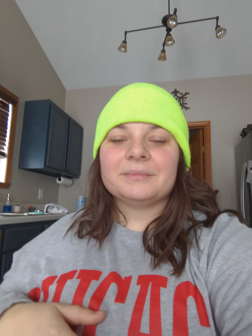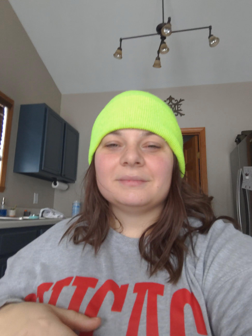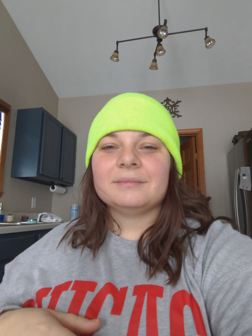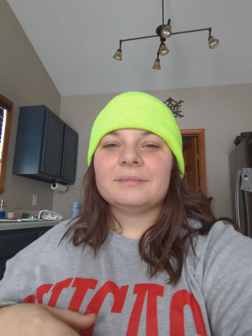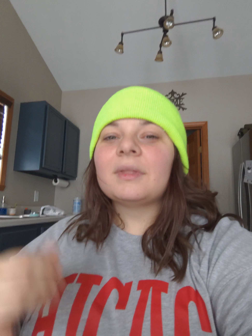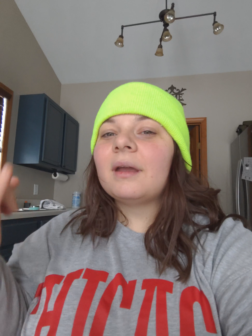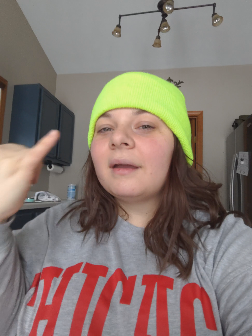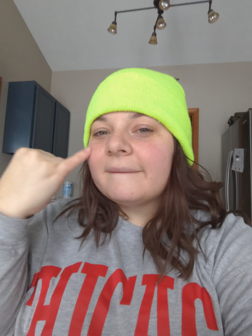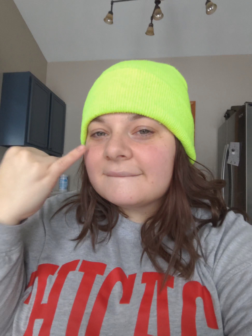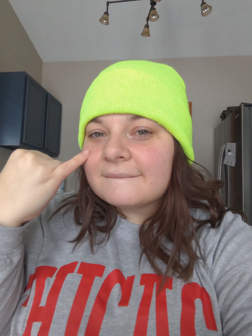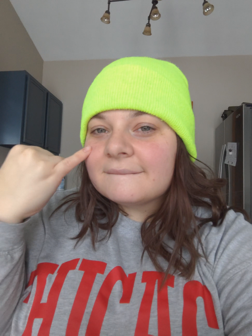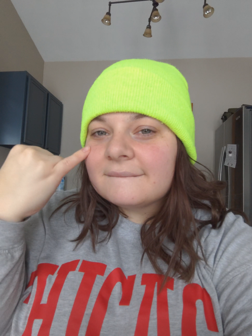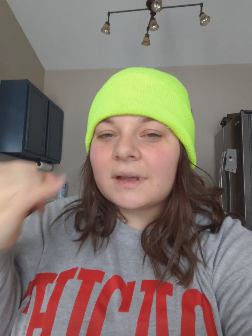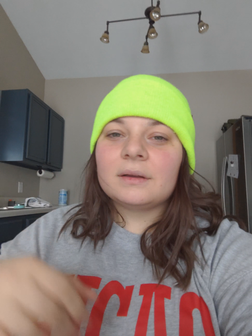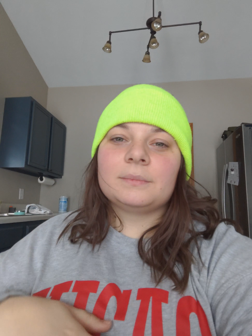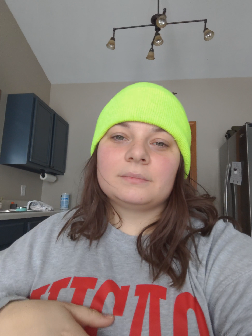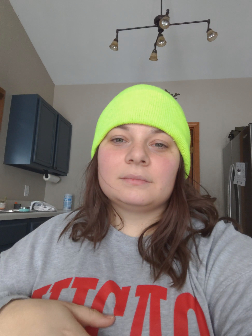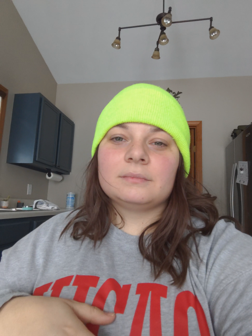if